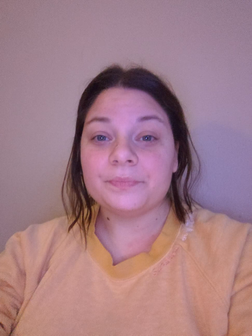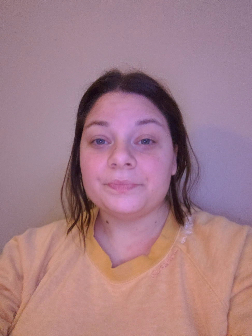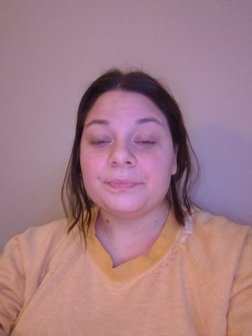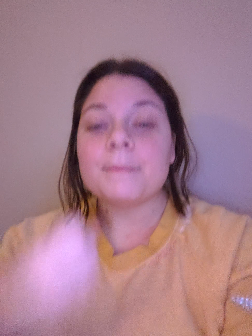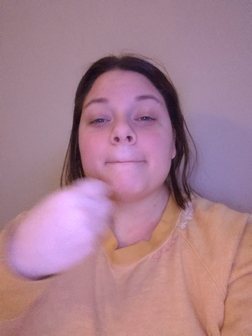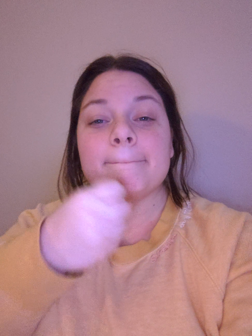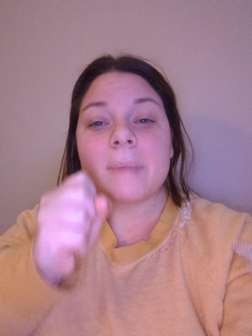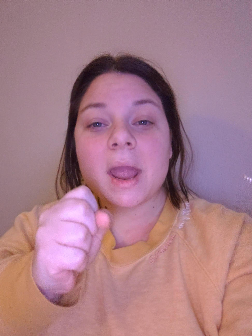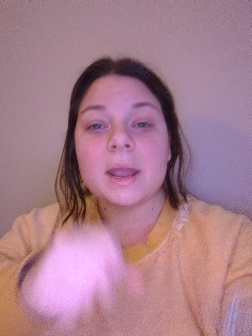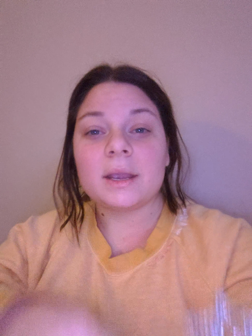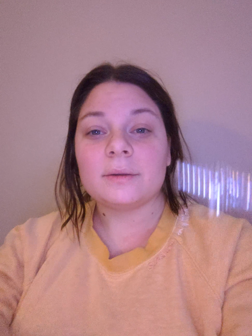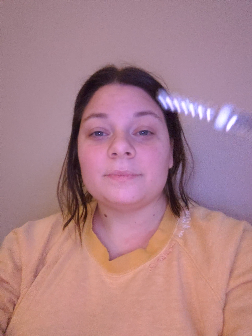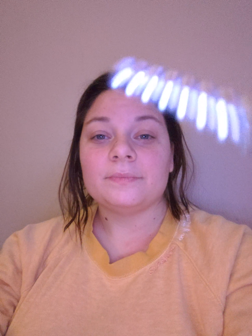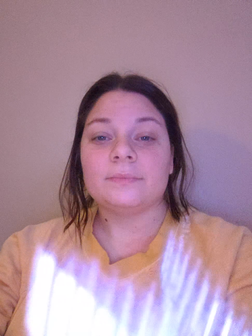make